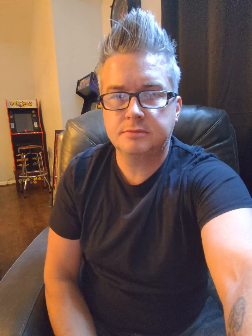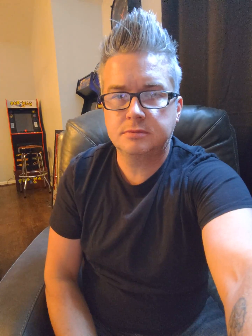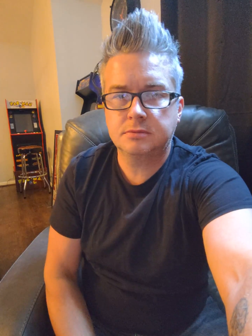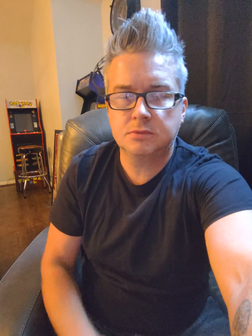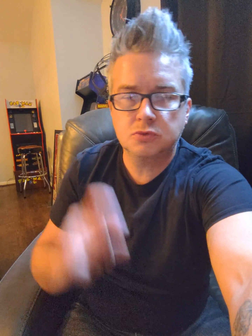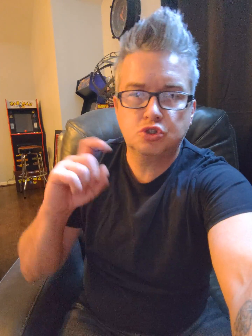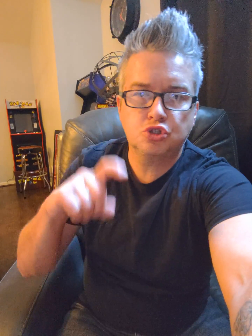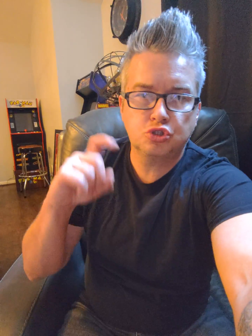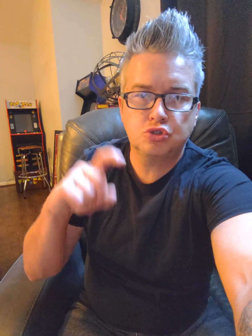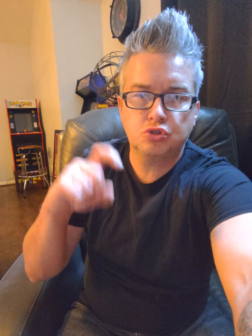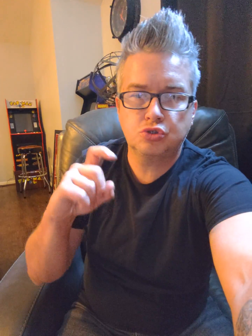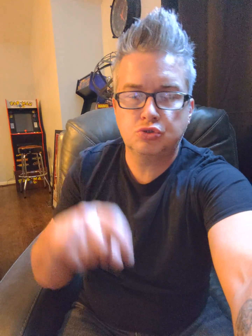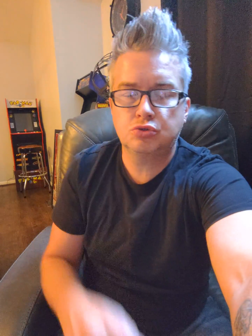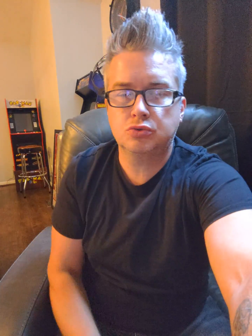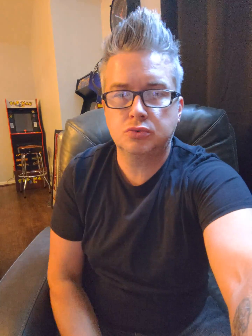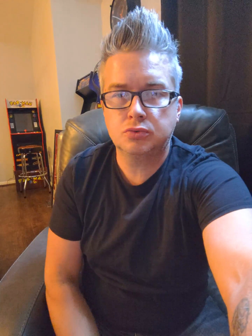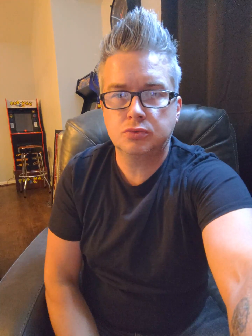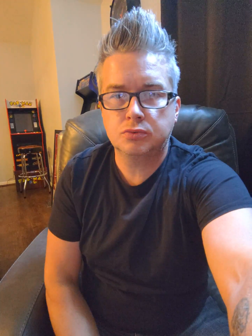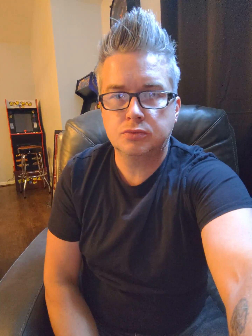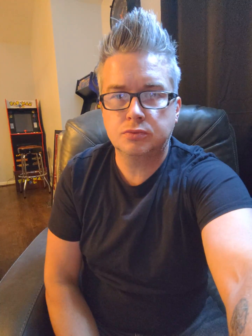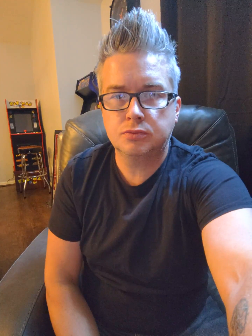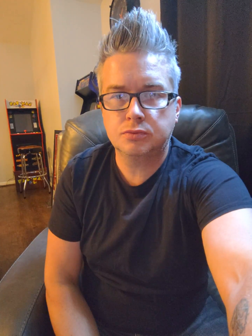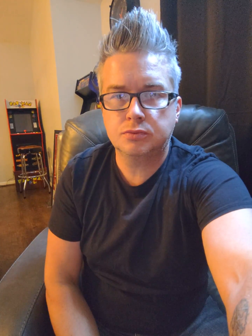should